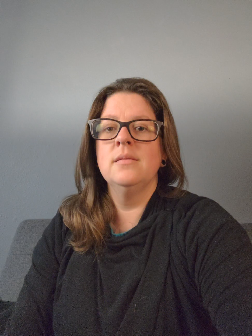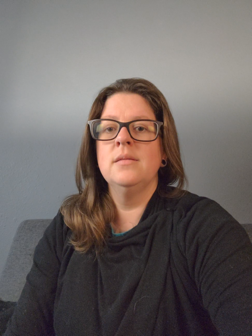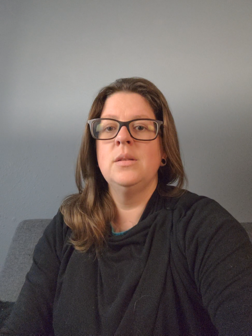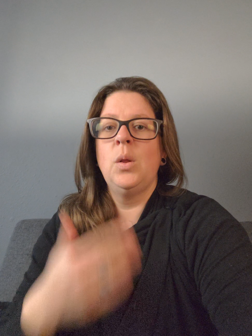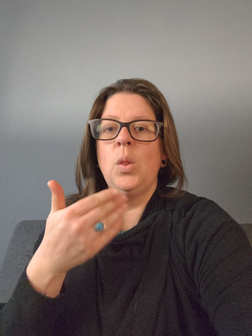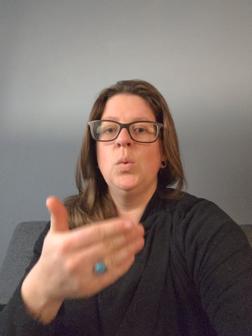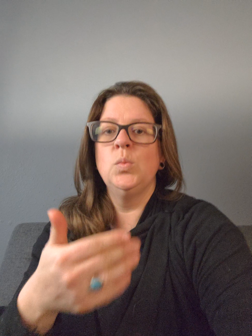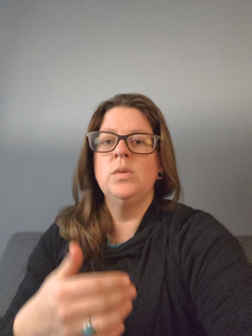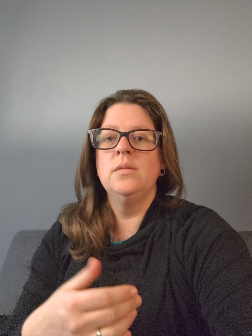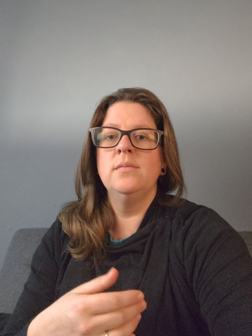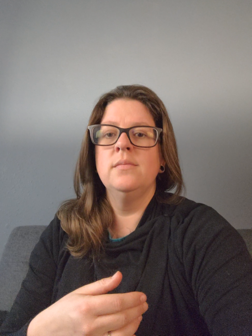close